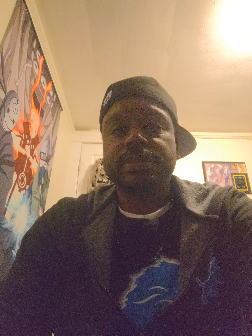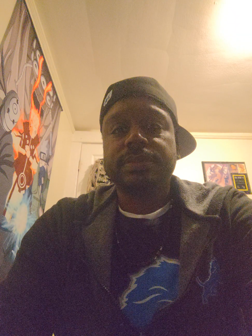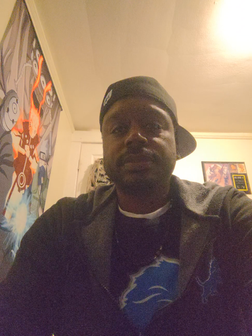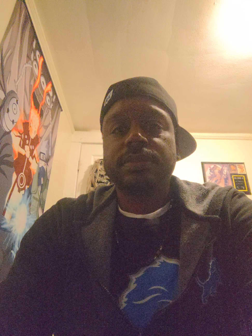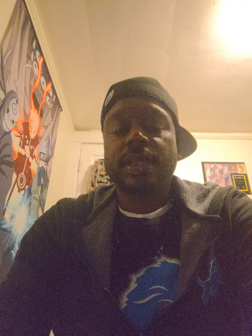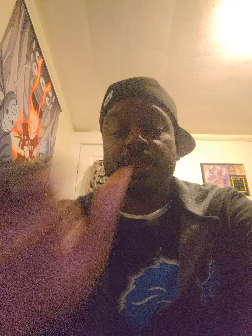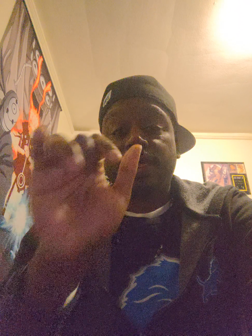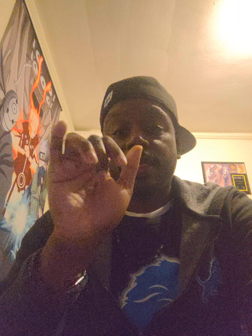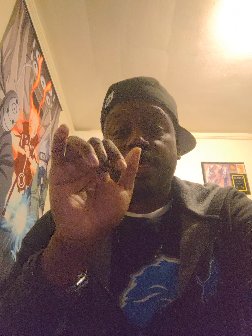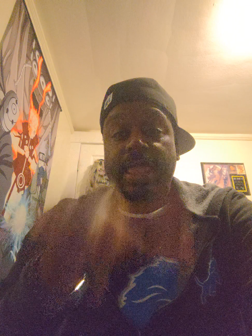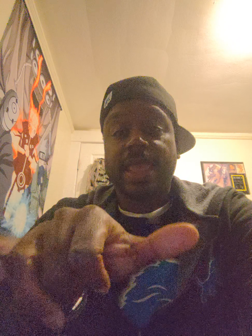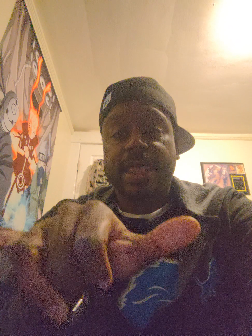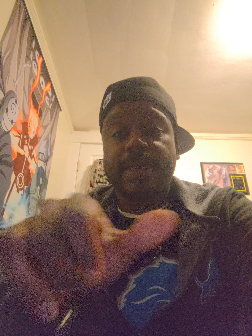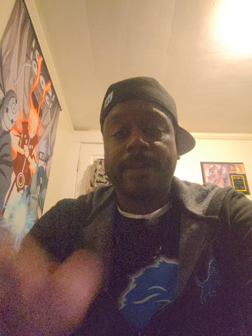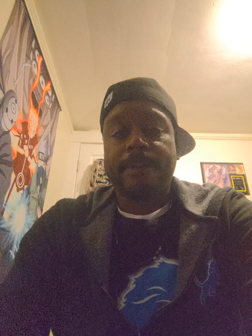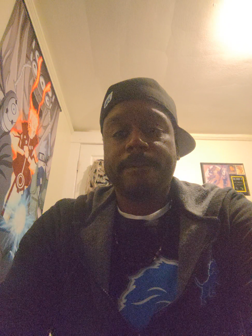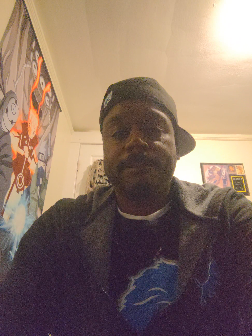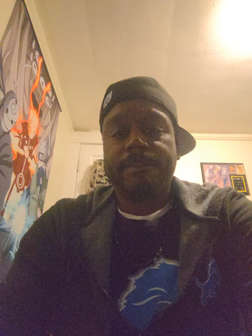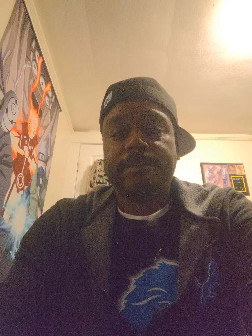that